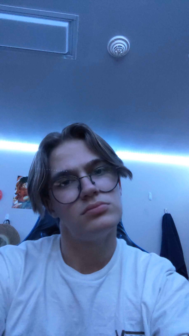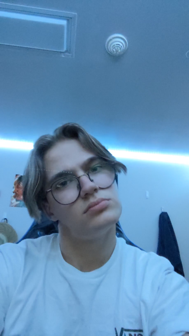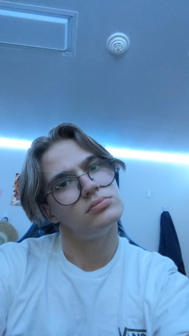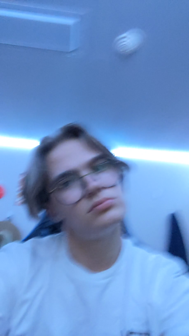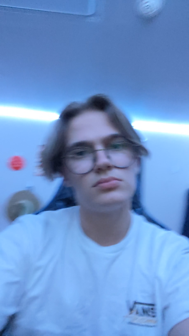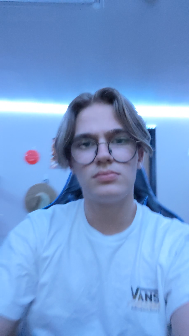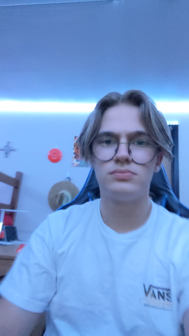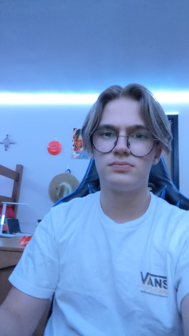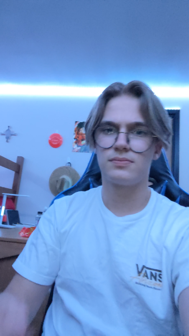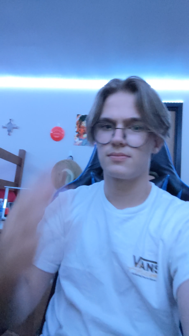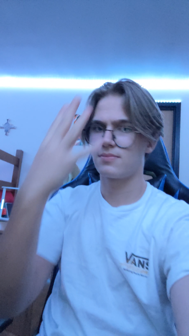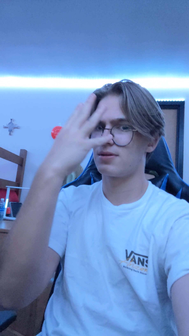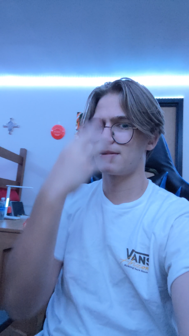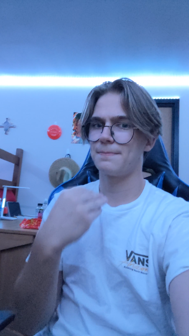asleep